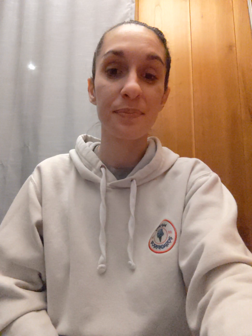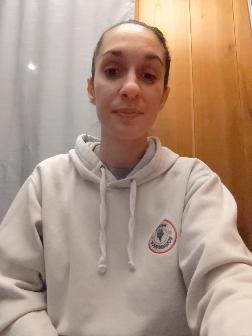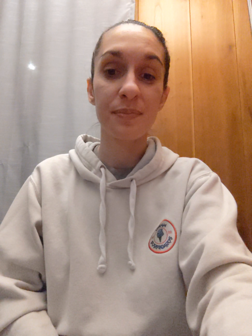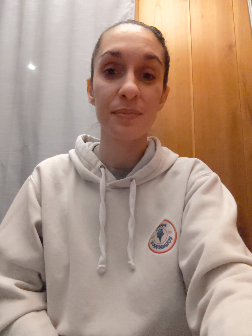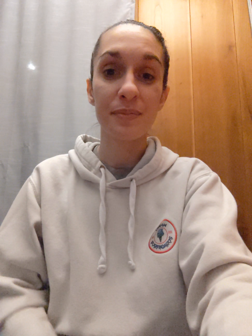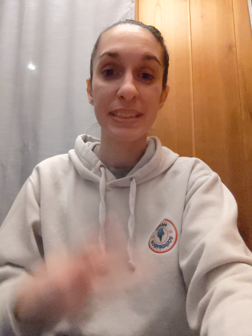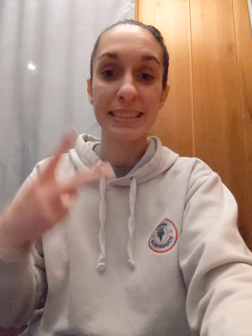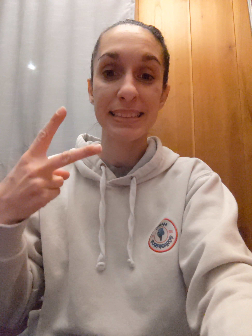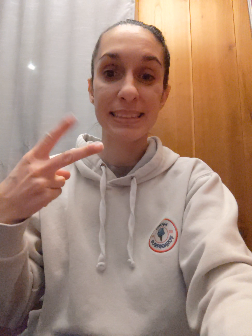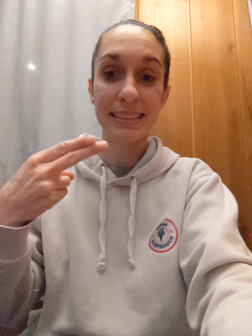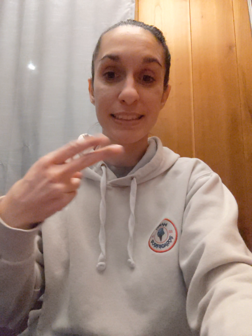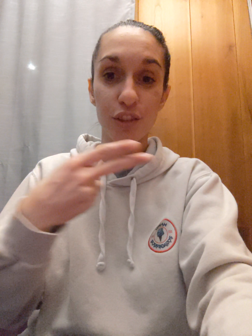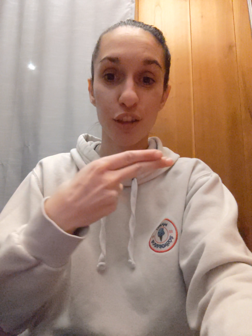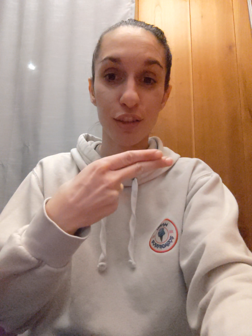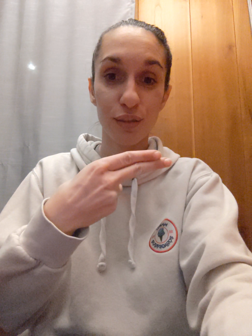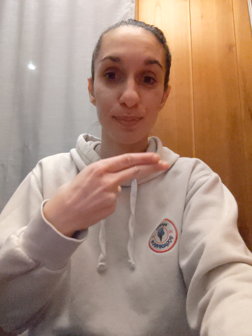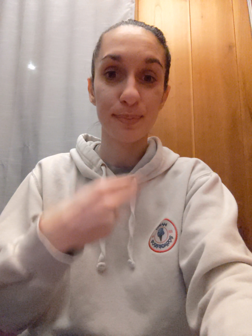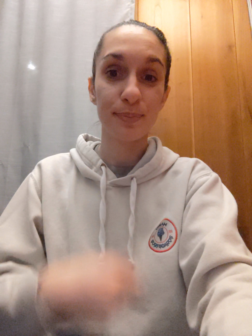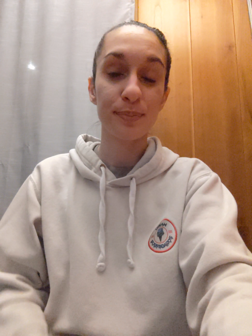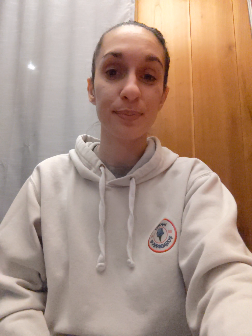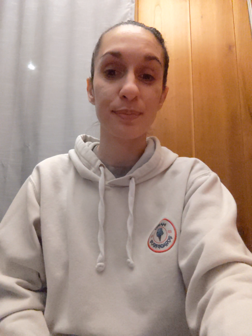scissors